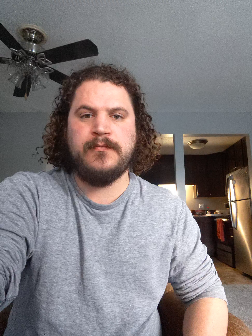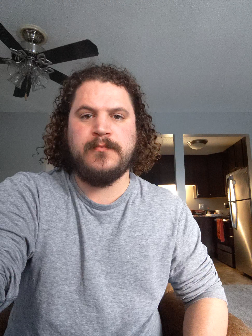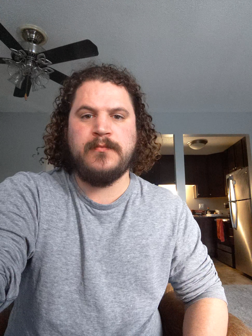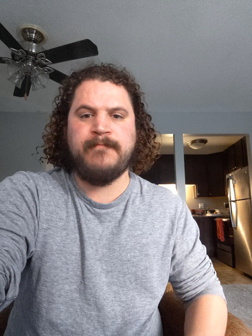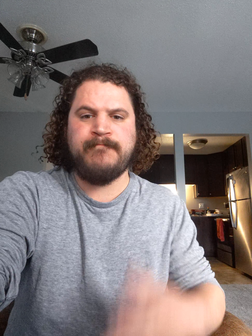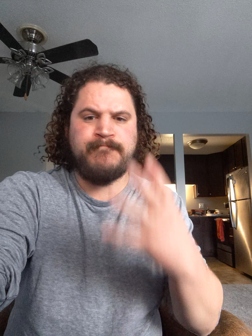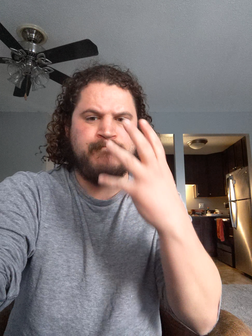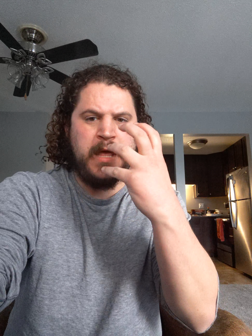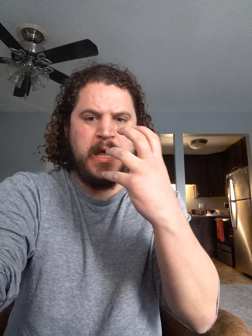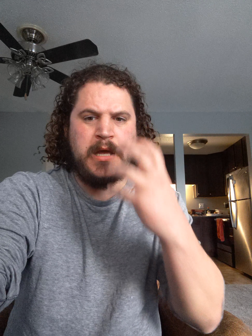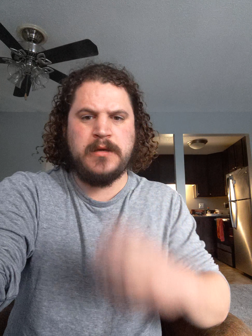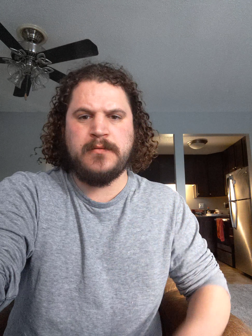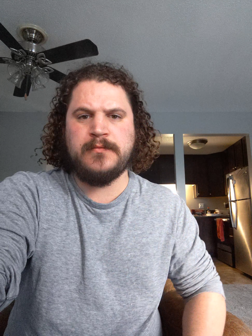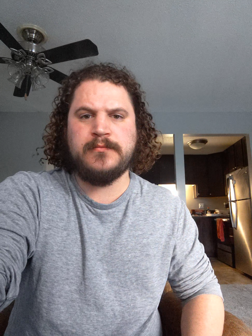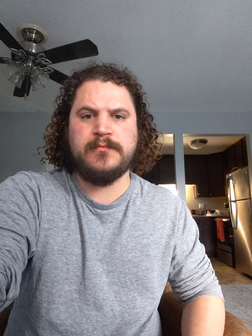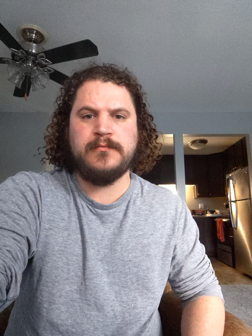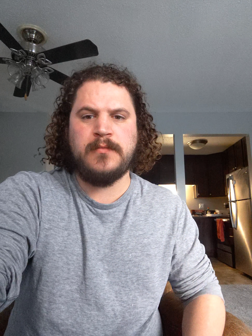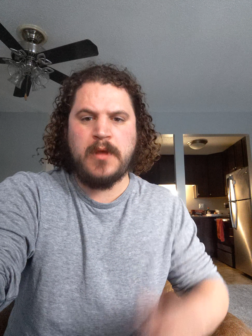mad